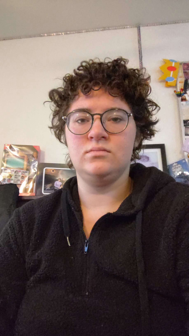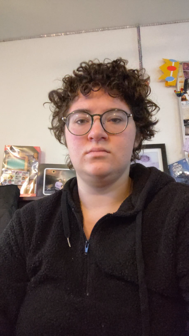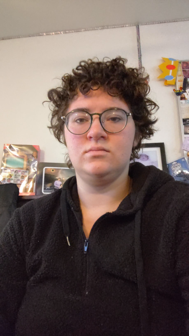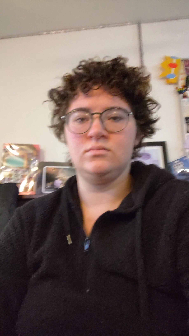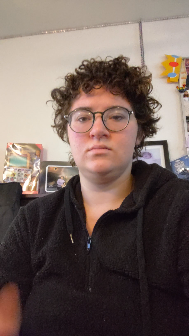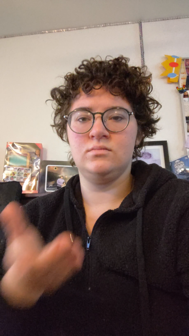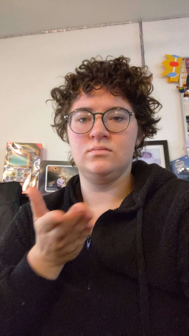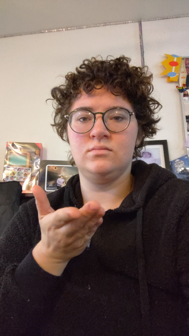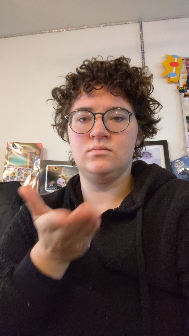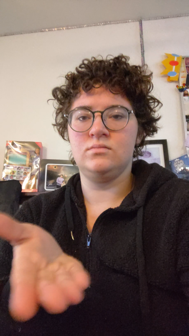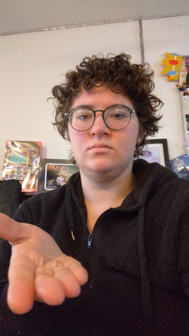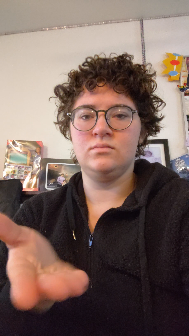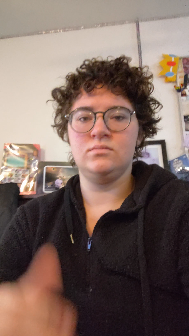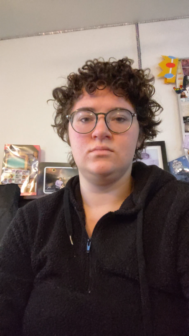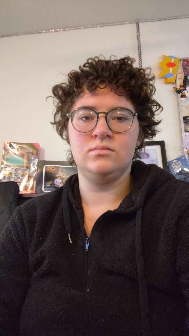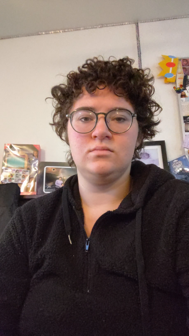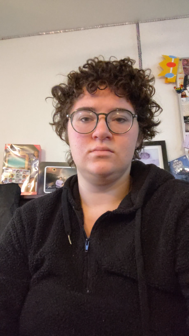oven